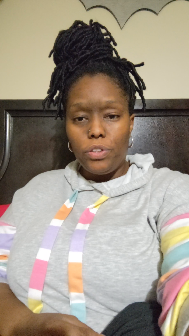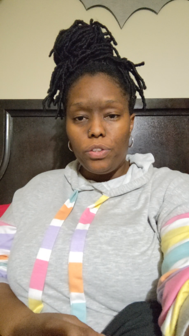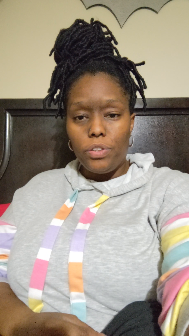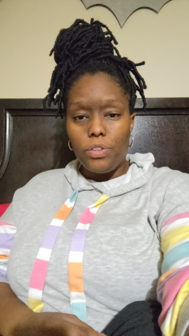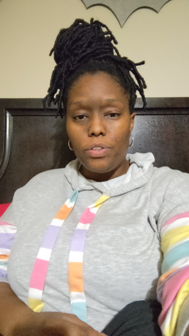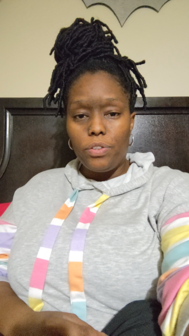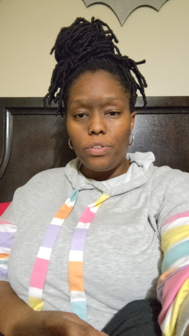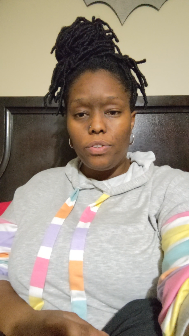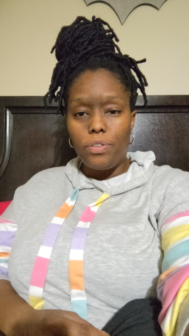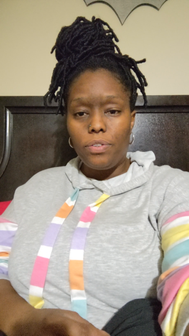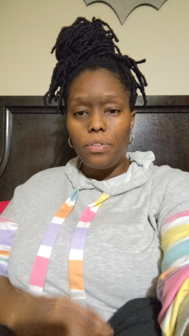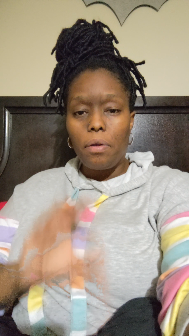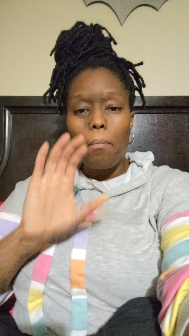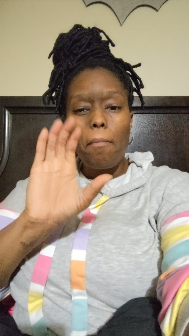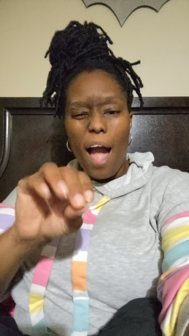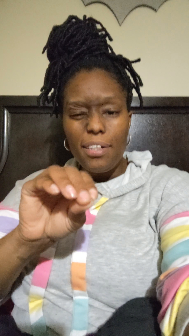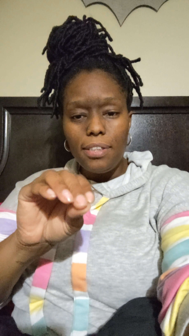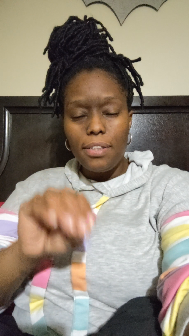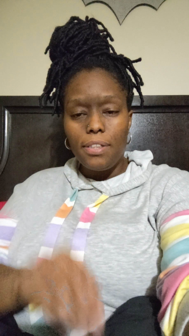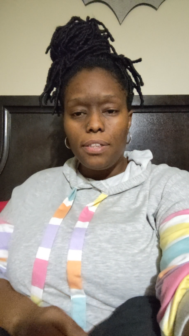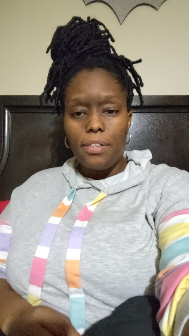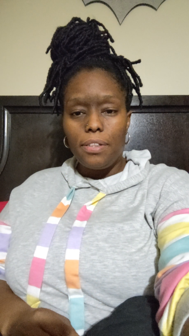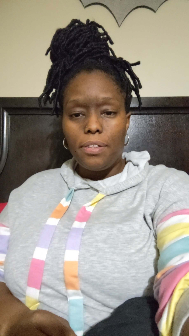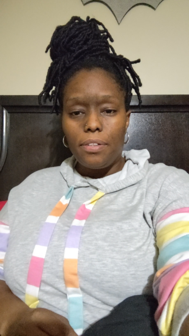bite